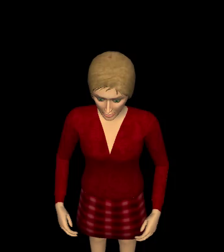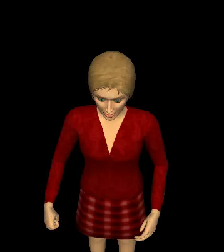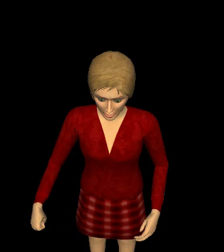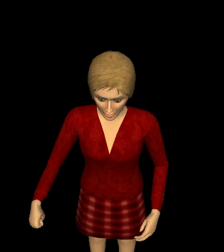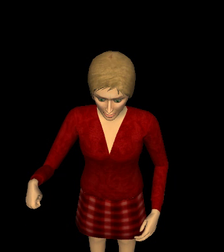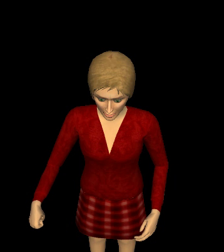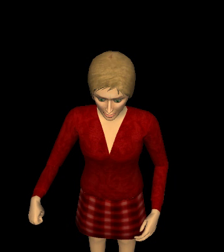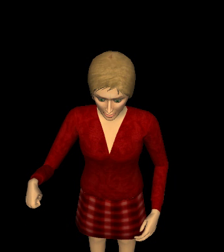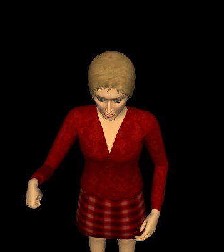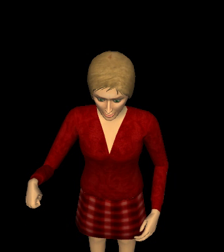أمتعة